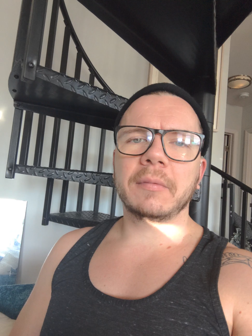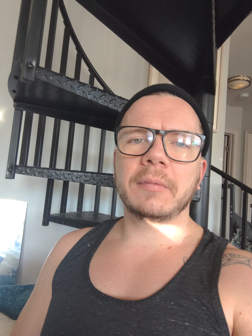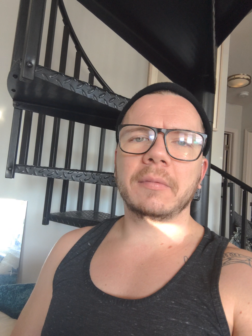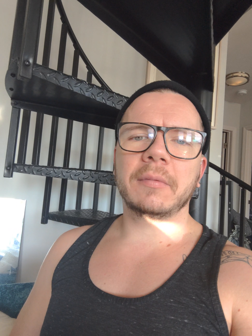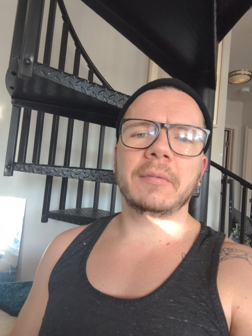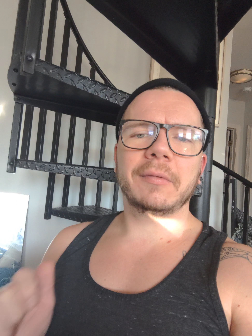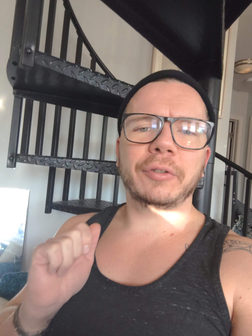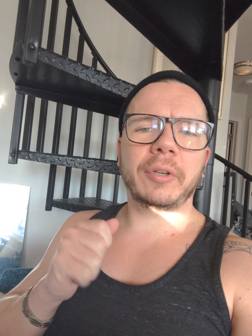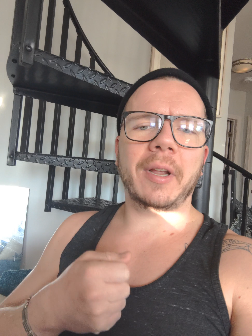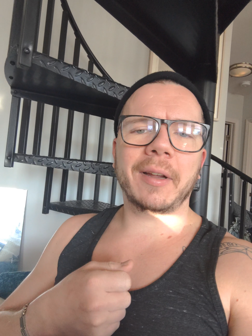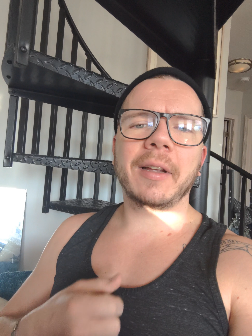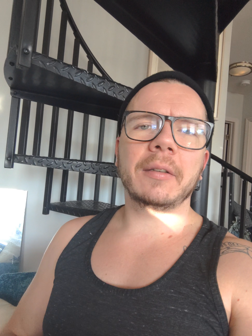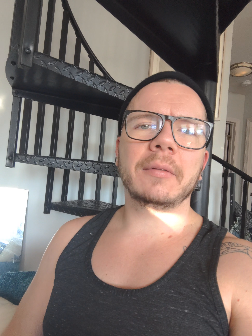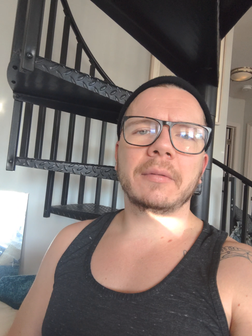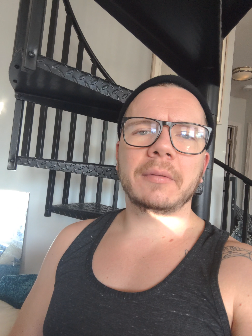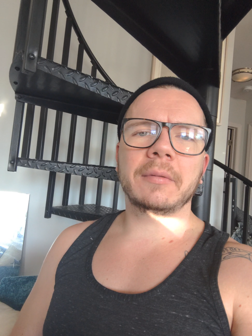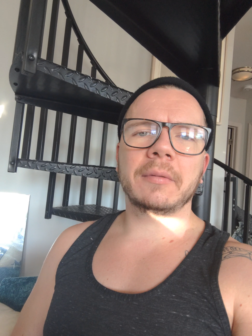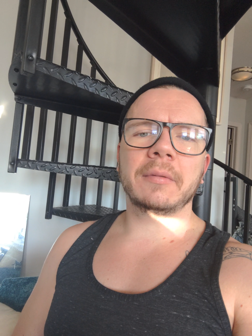jacket